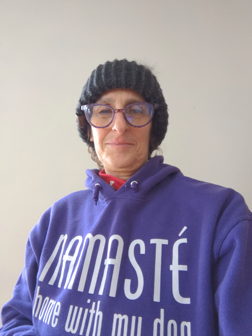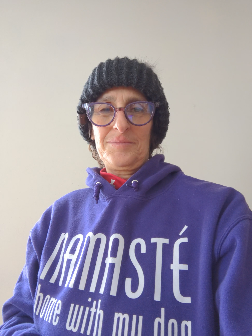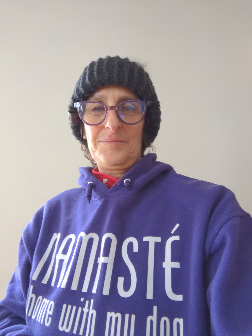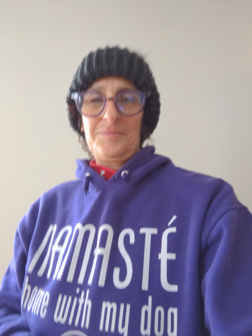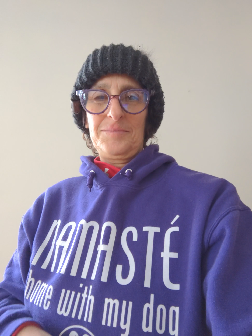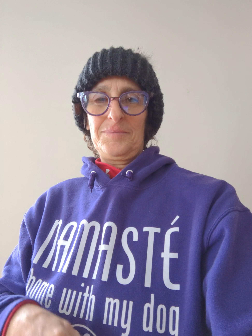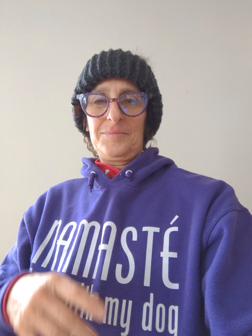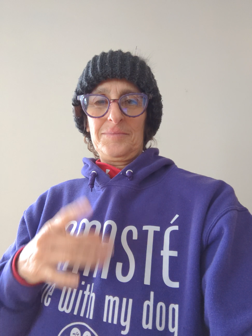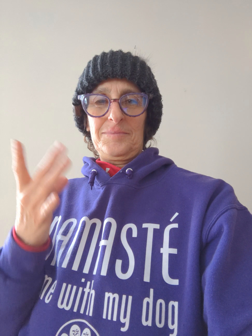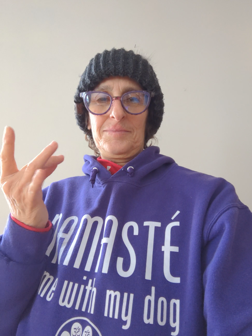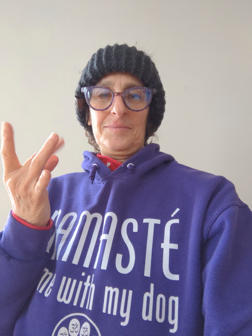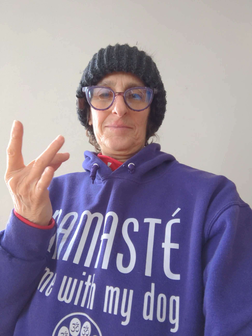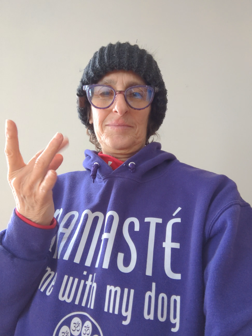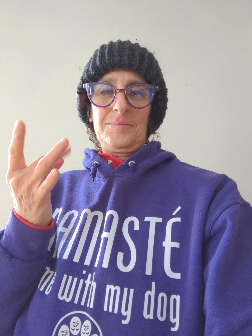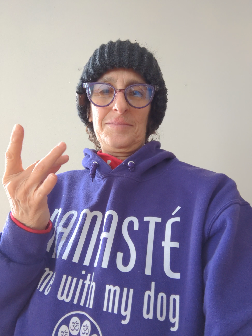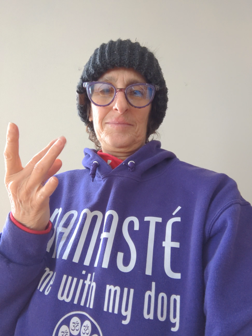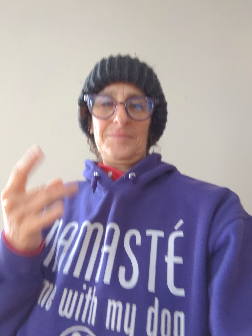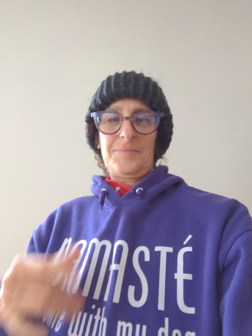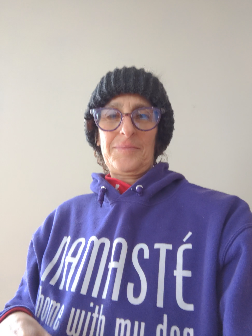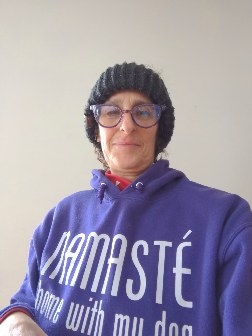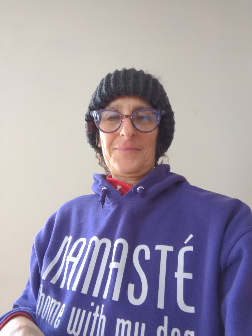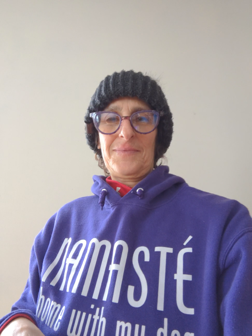sticky